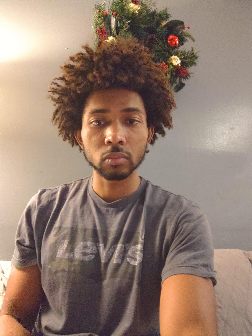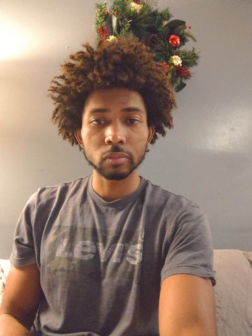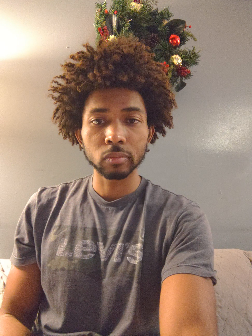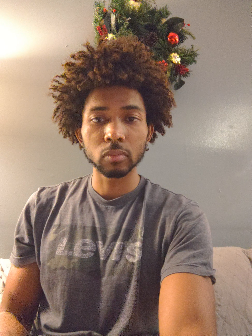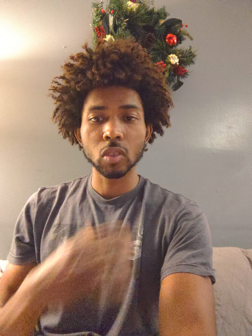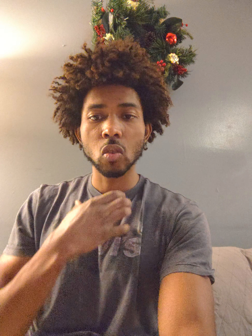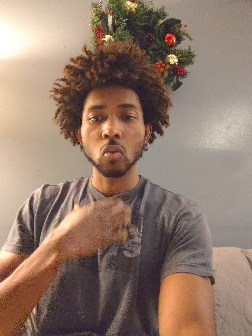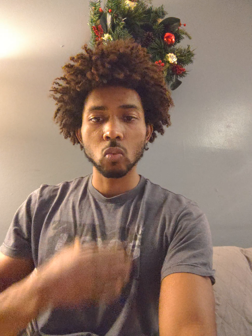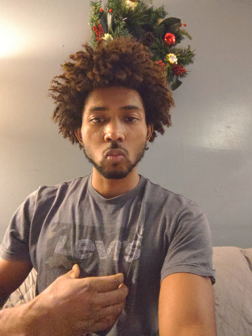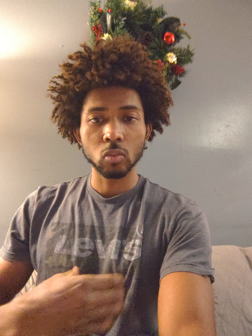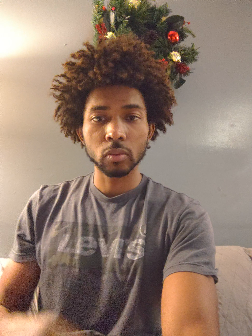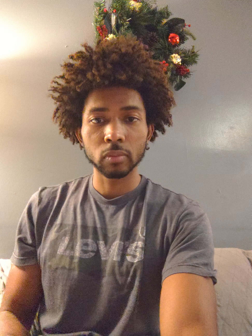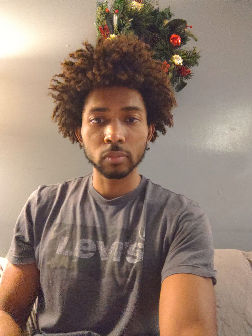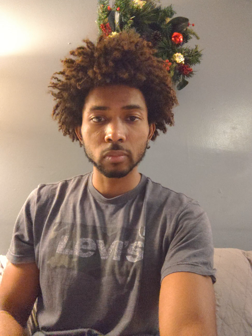hungry